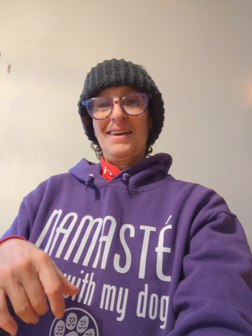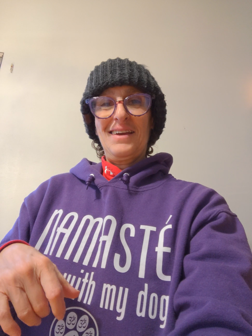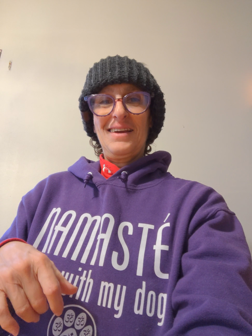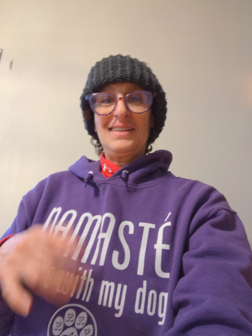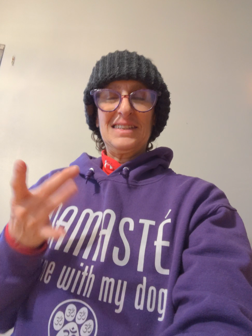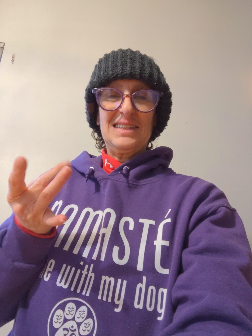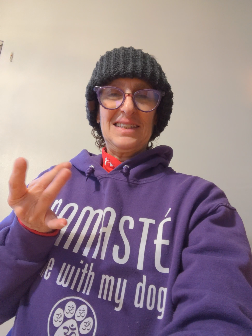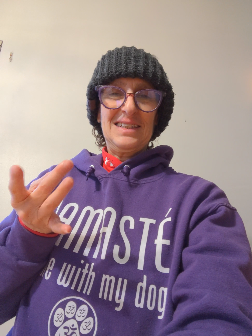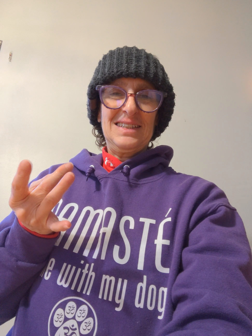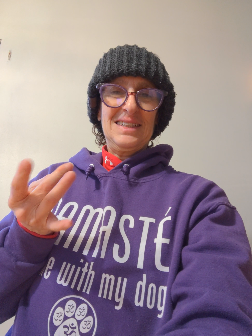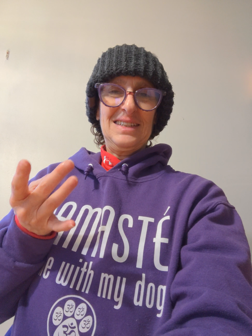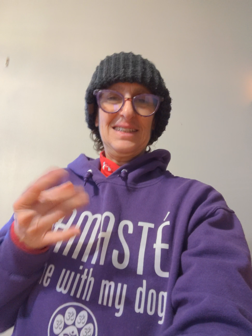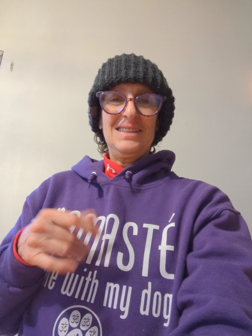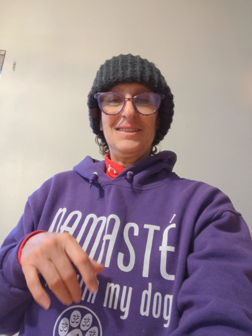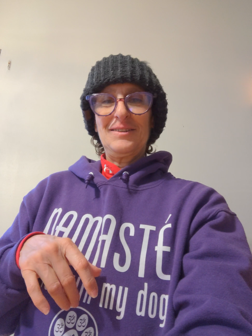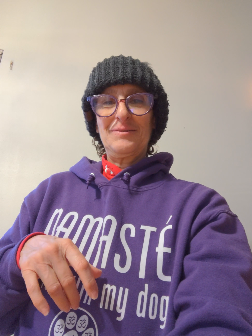sticky